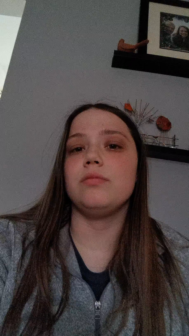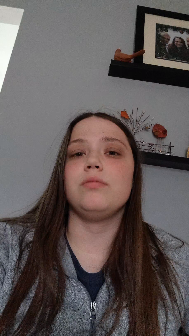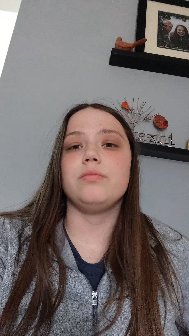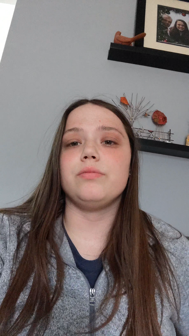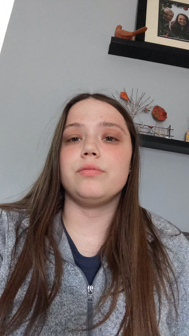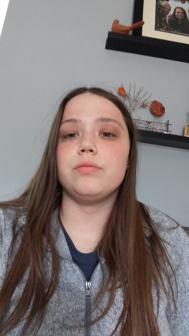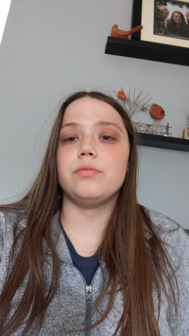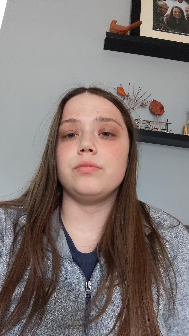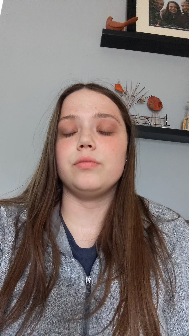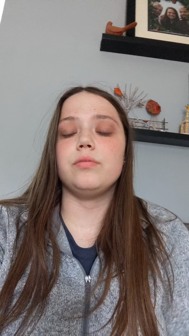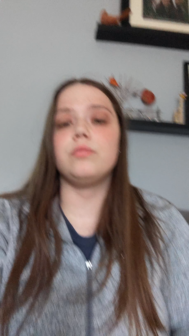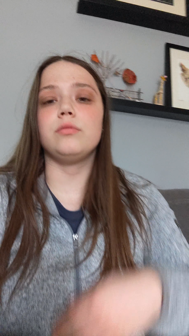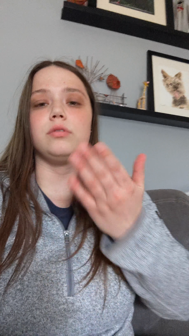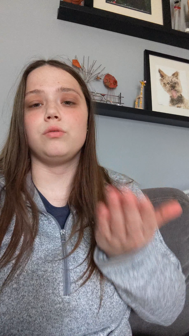carry